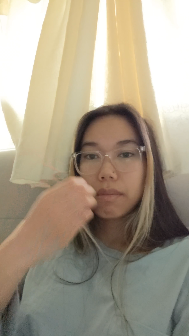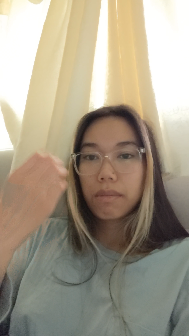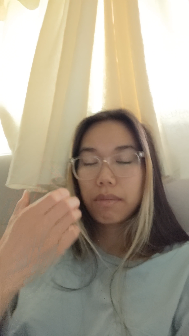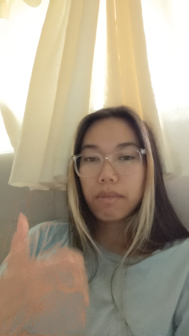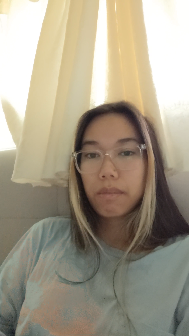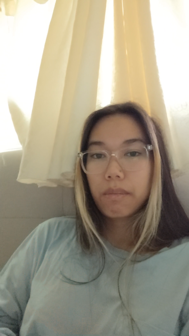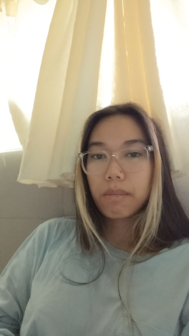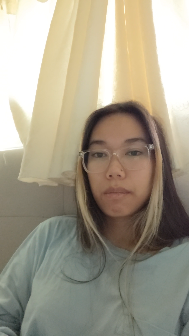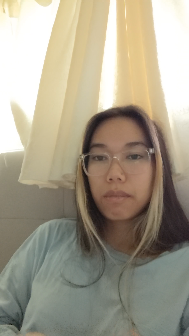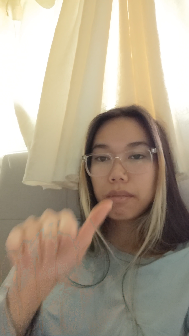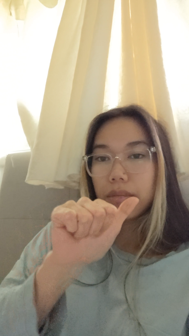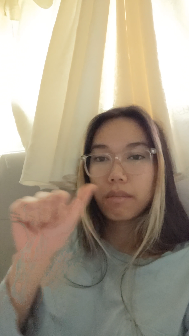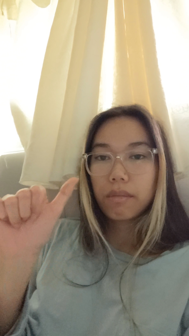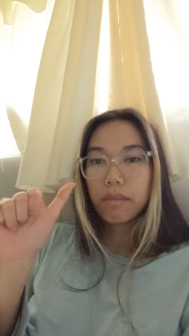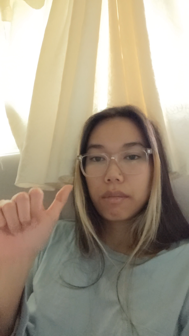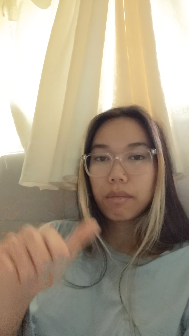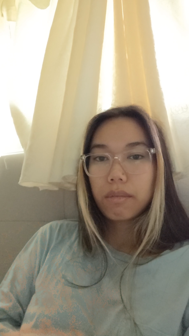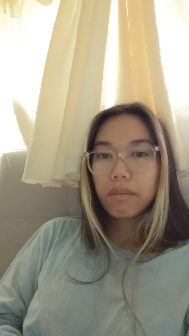a